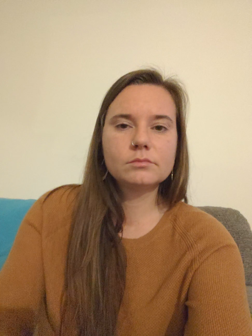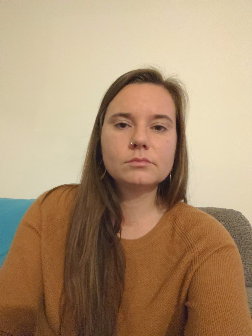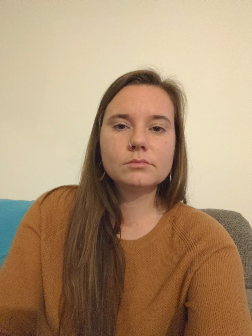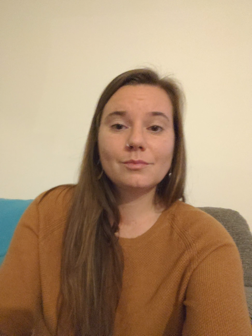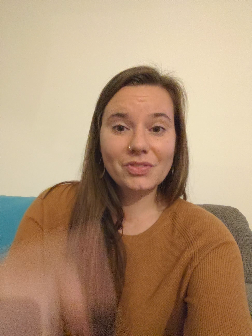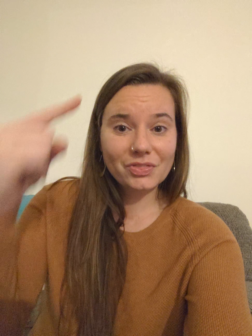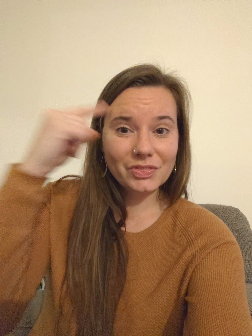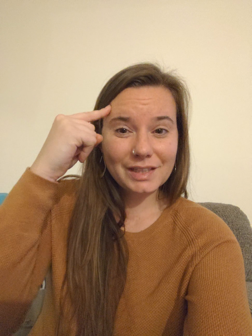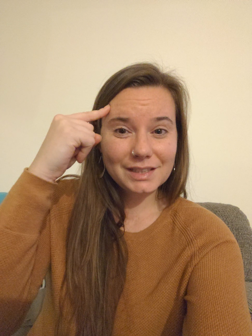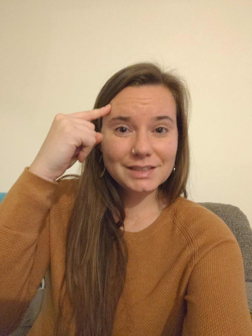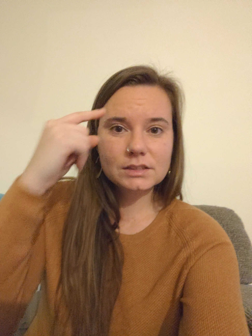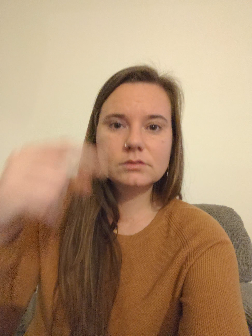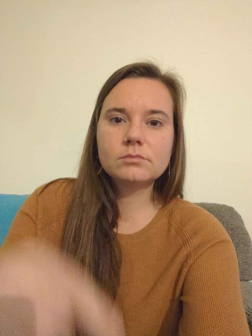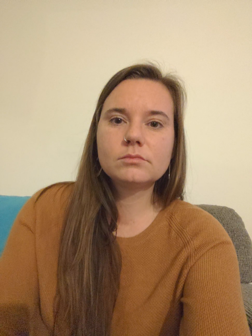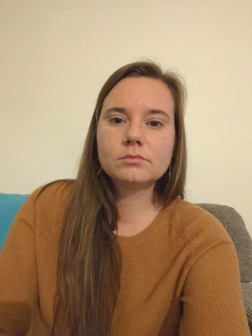think